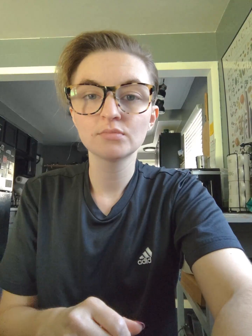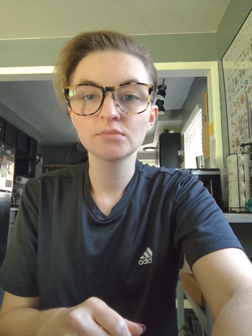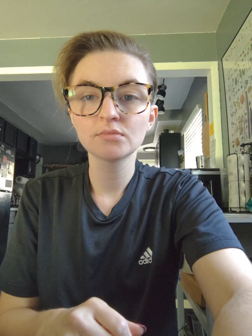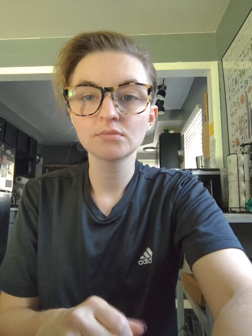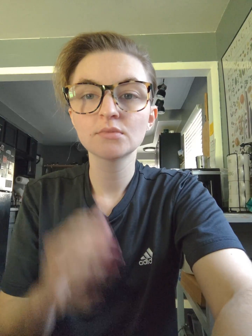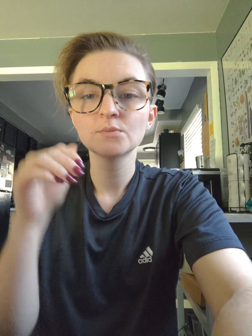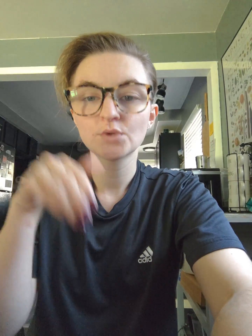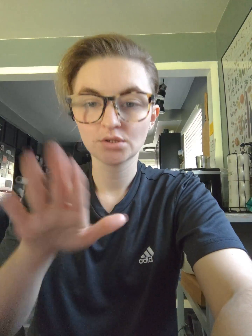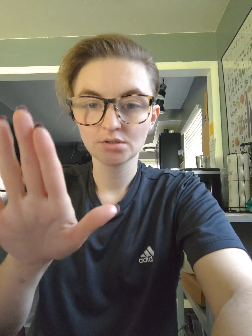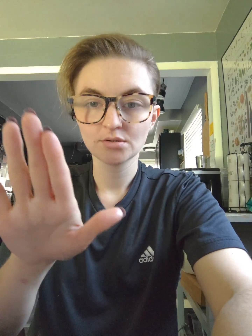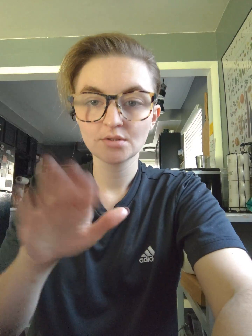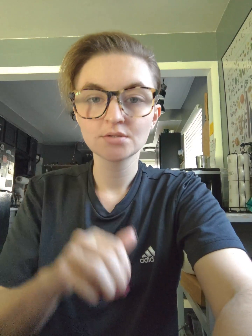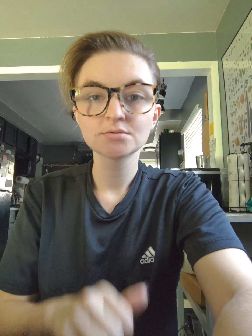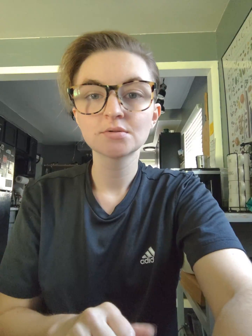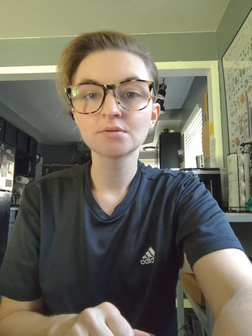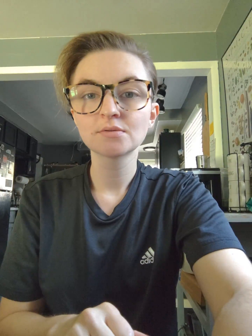enter